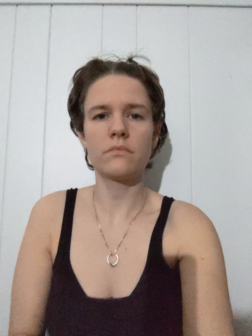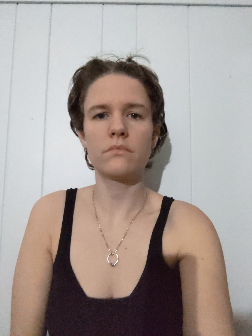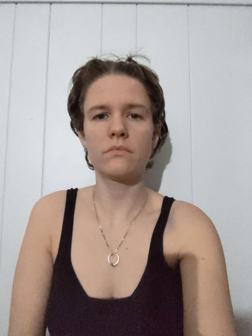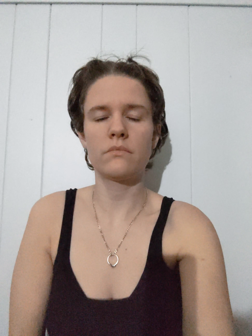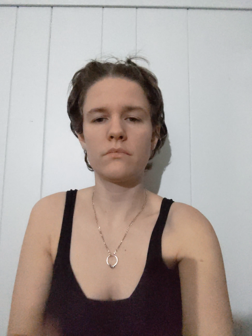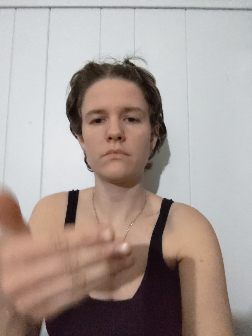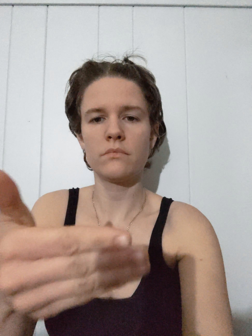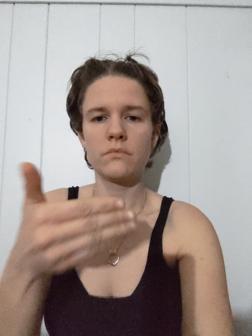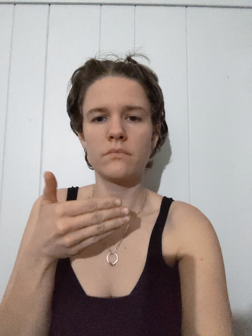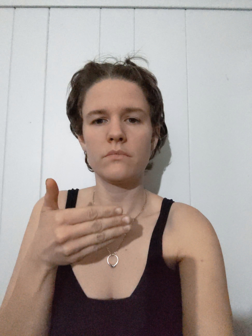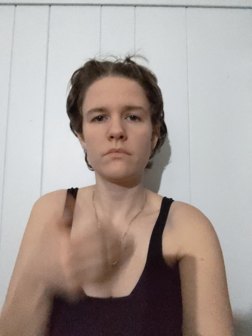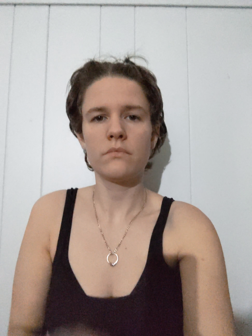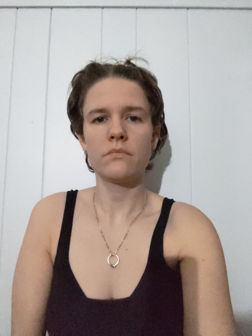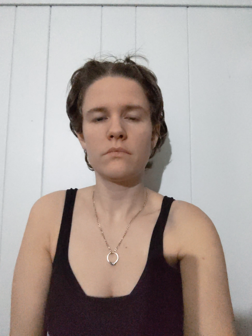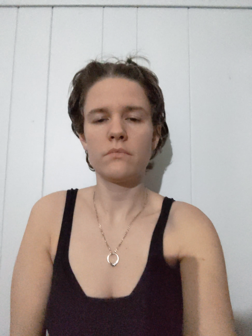before